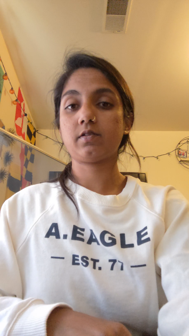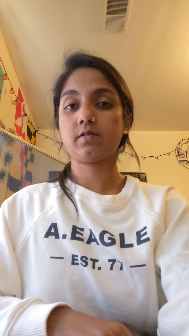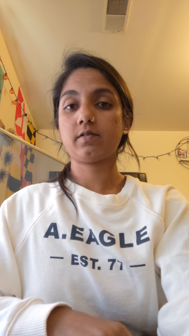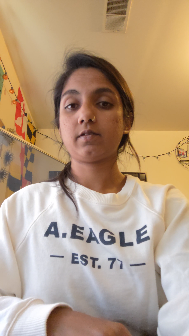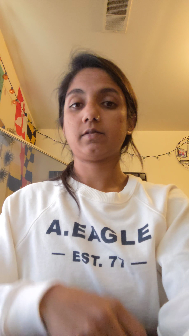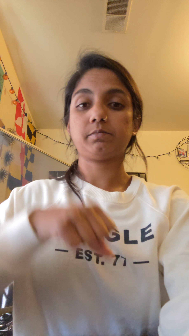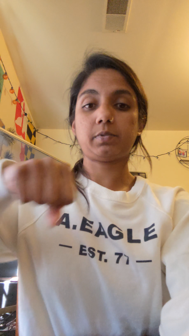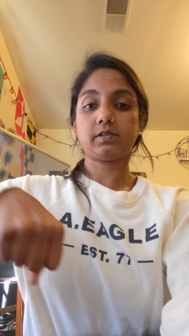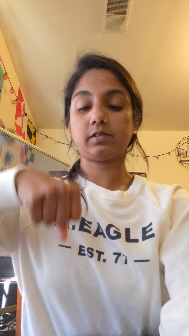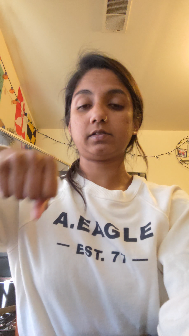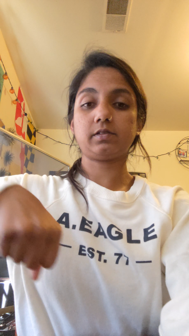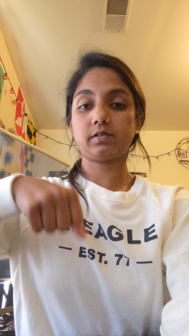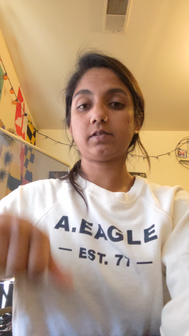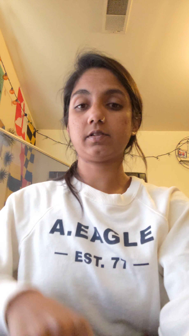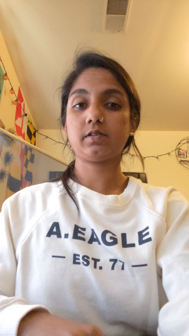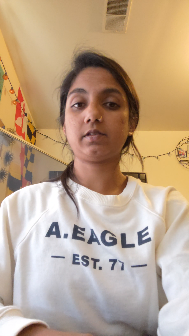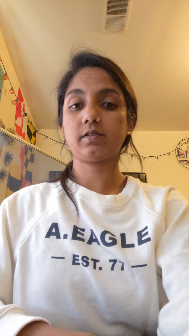bicycle